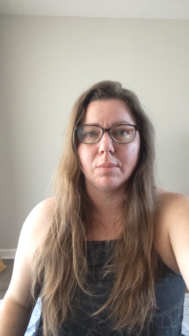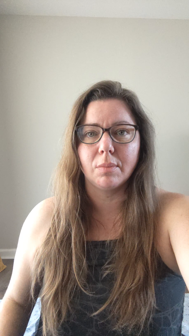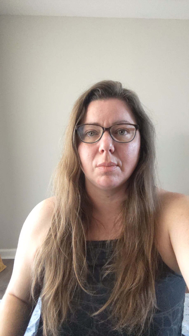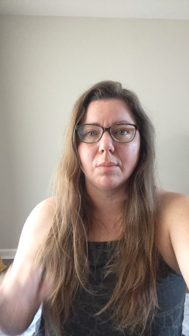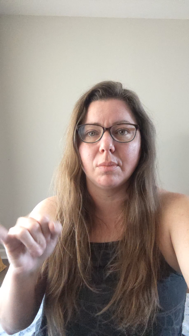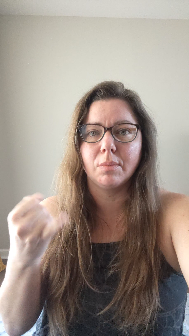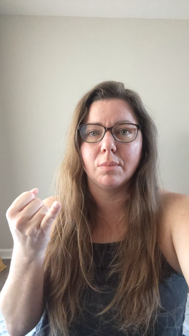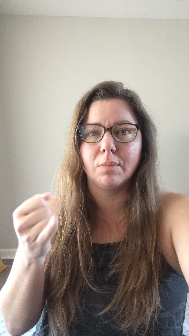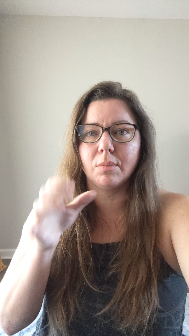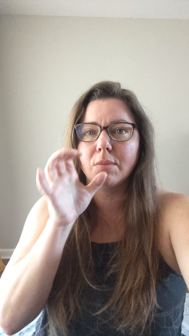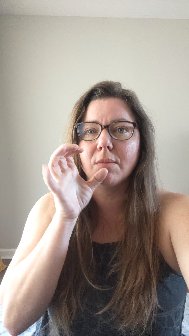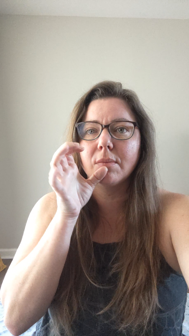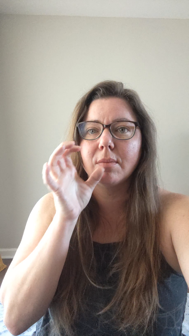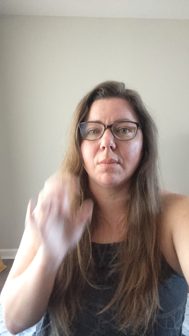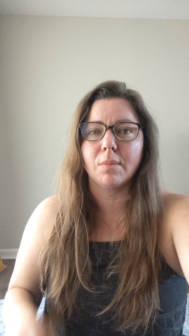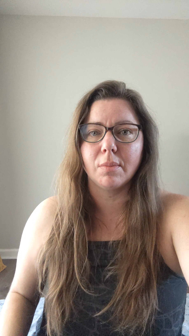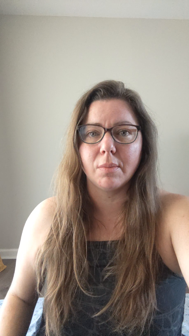juice